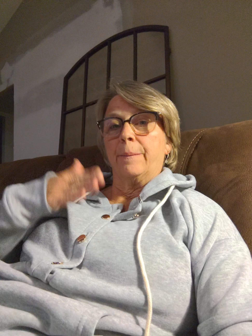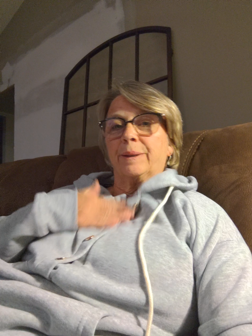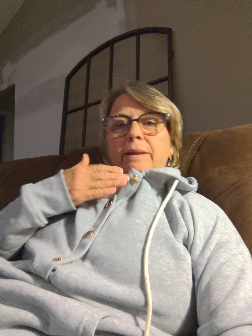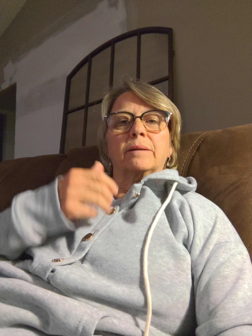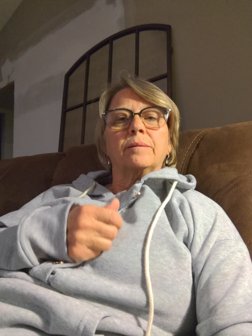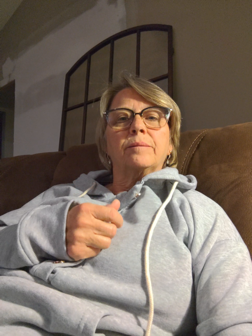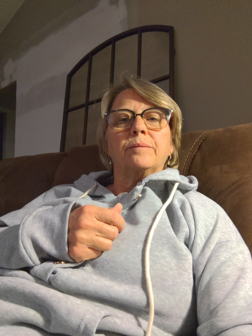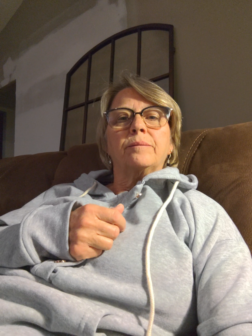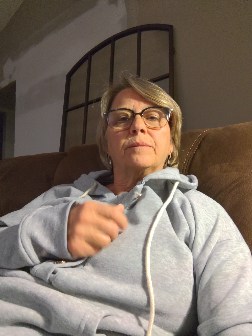happy